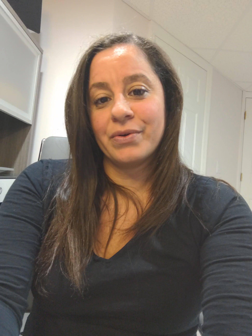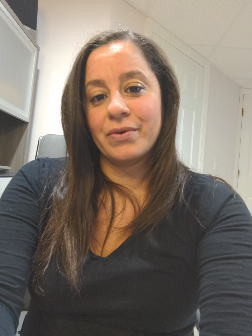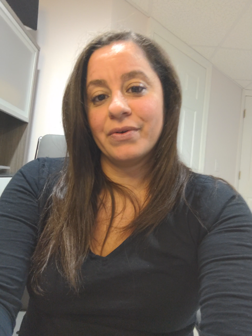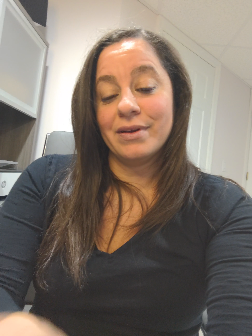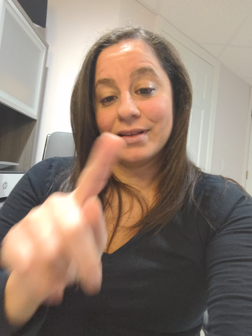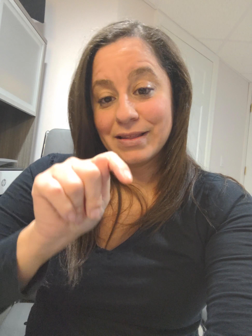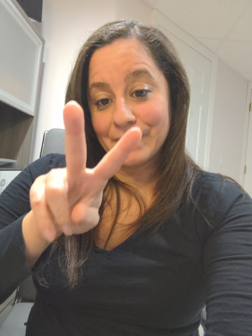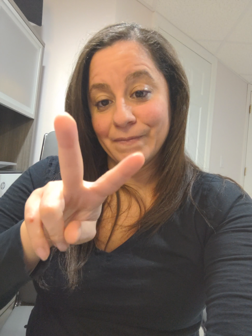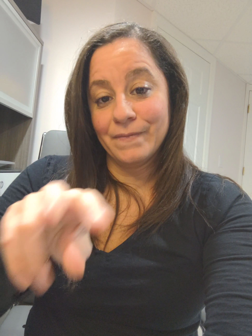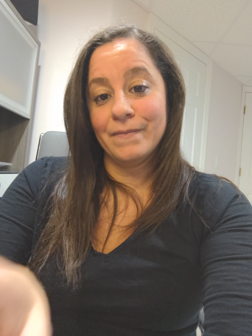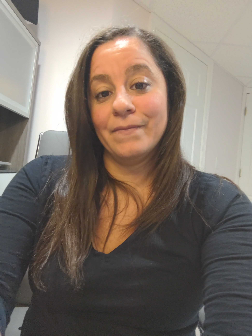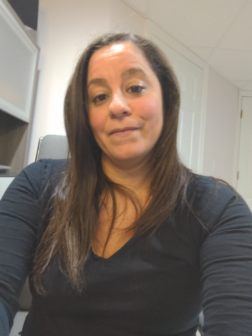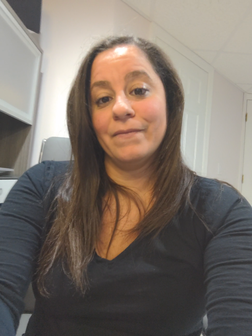TV